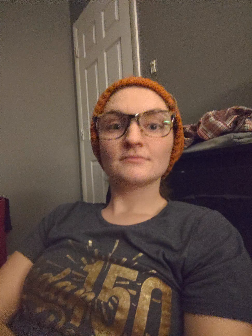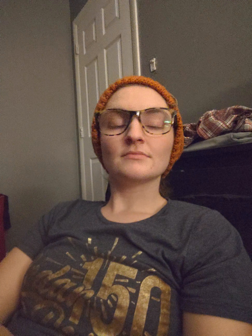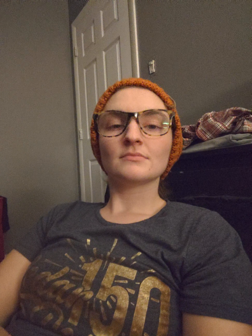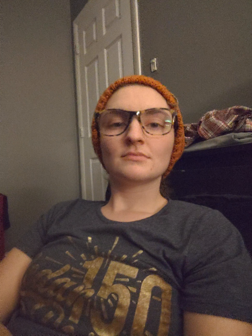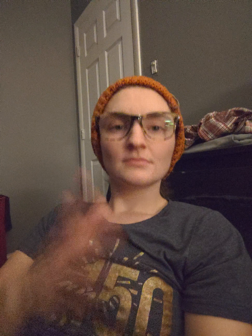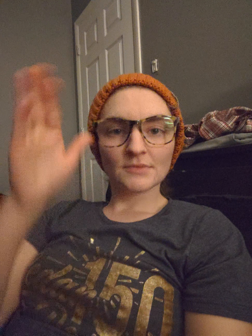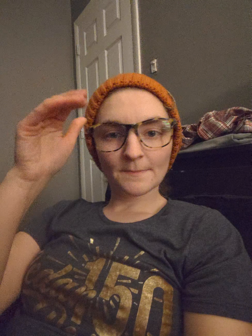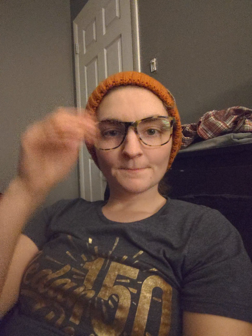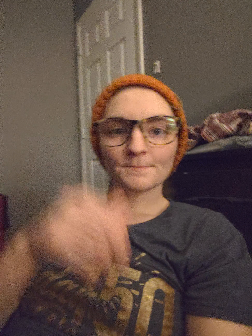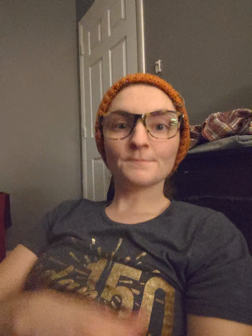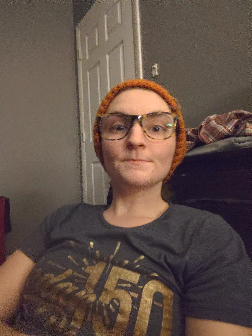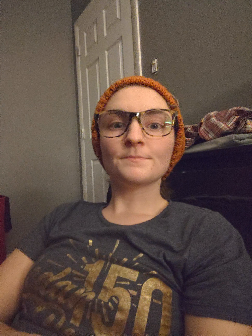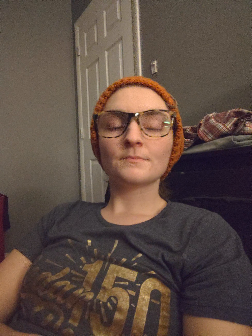donkey